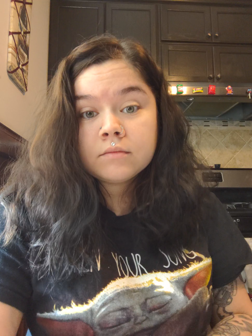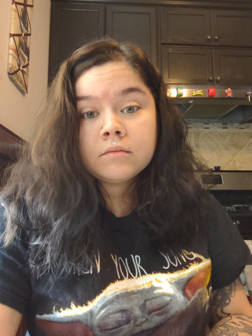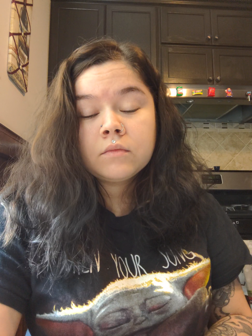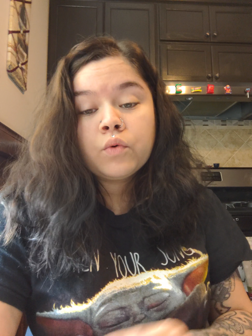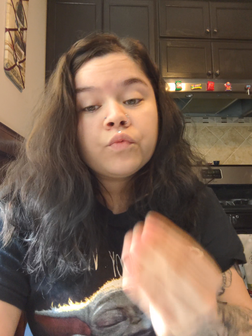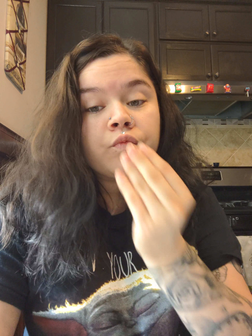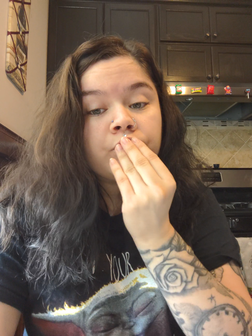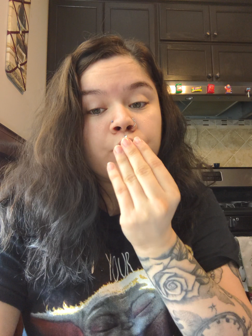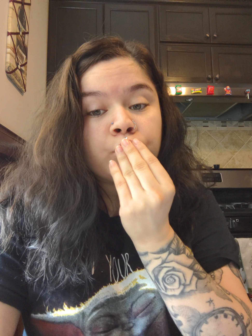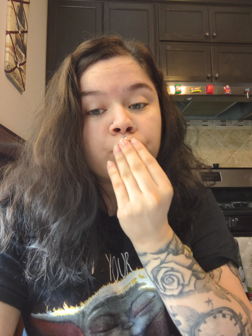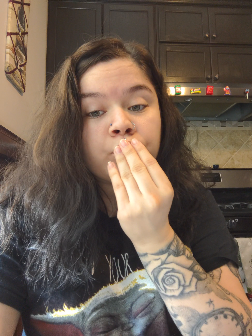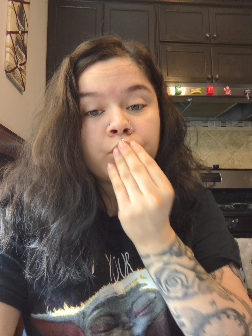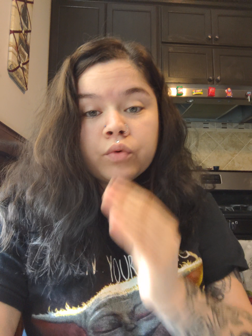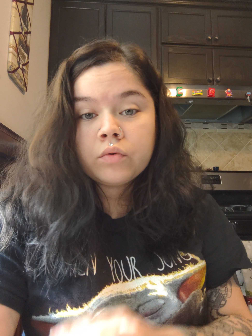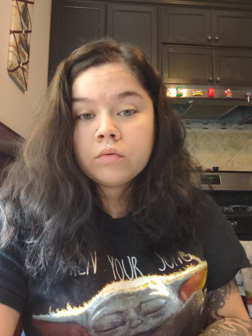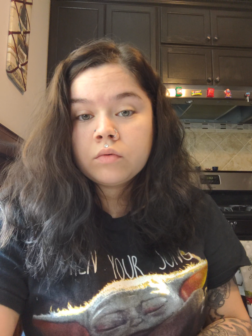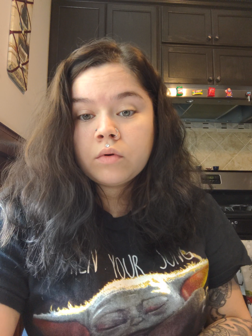food